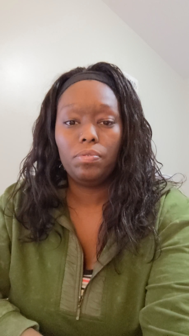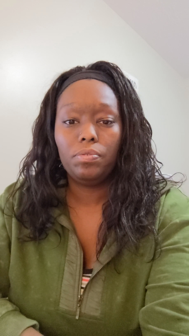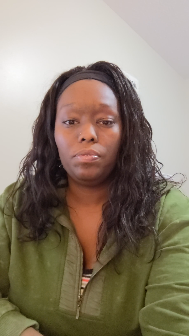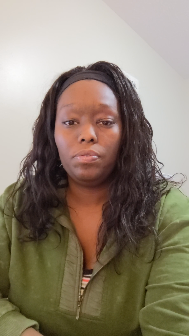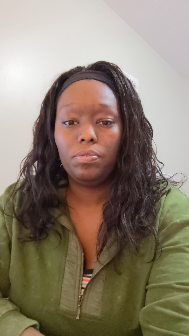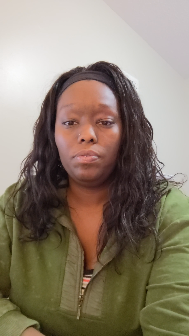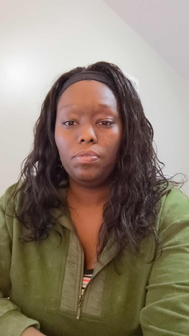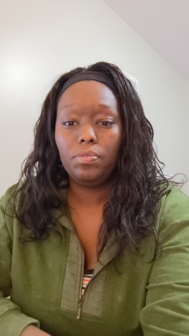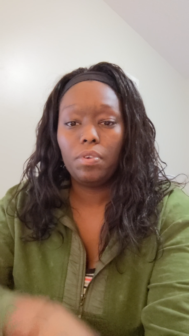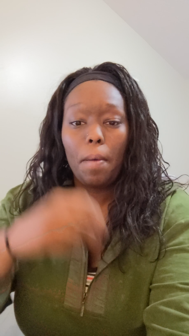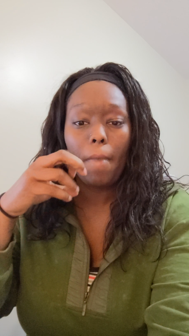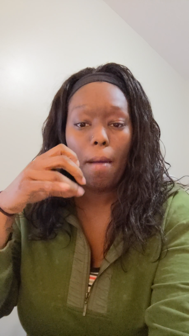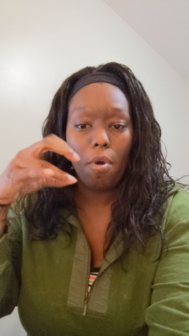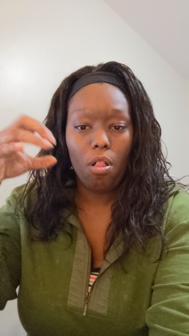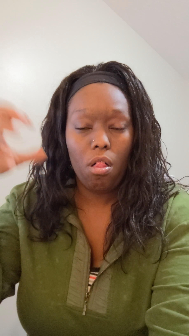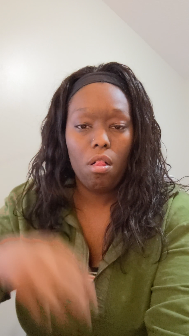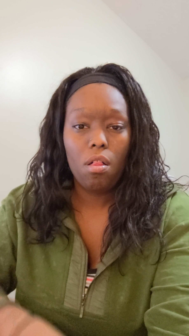bubbles